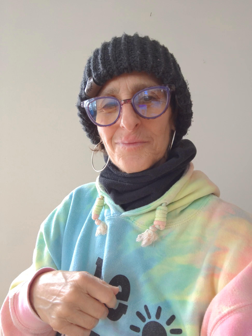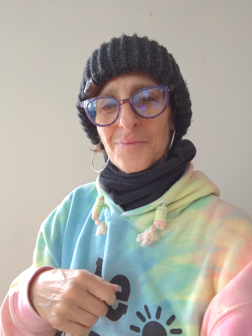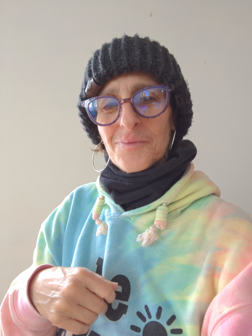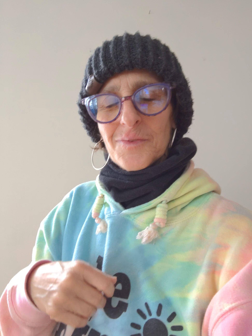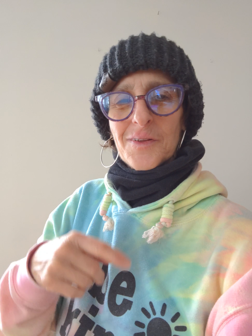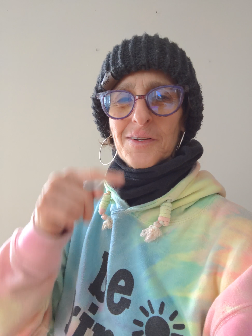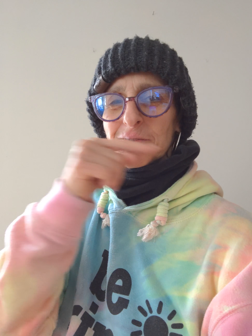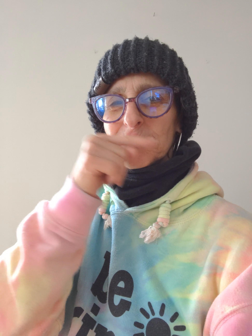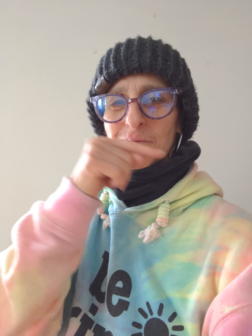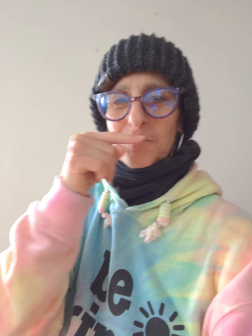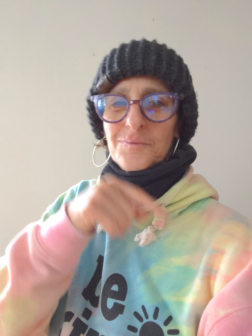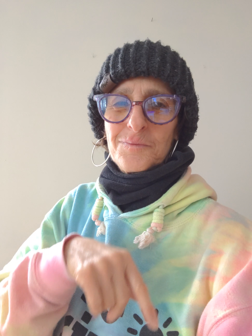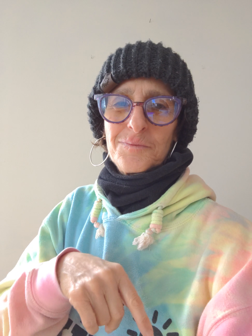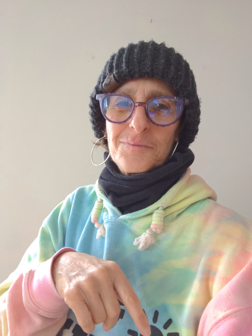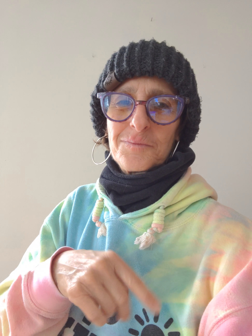toothbrush